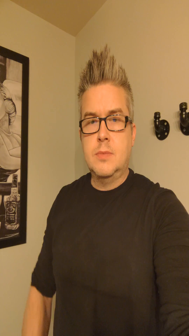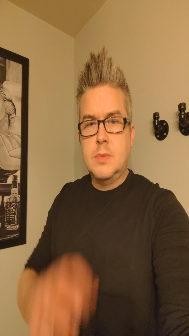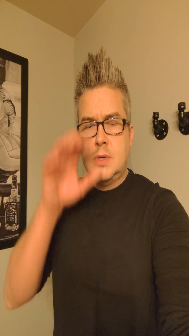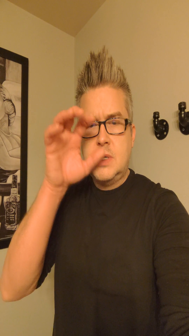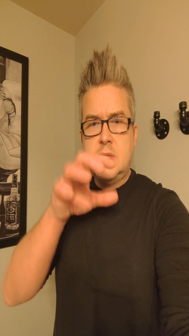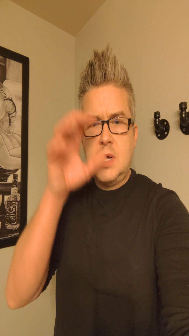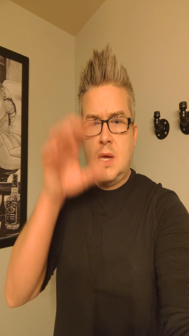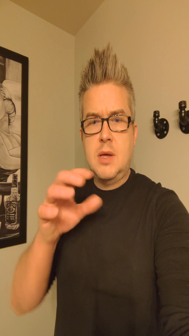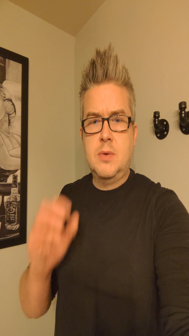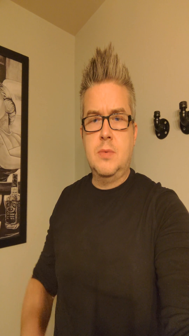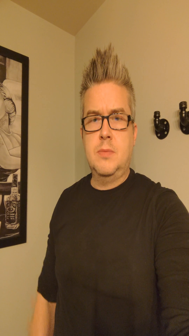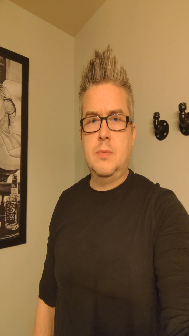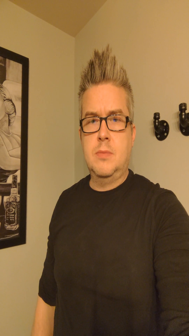alligator